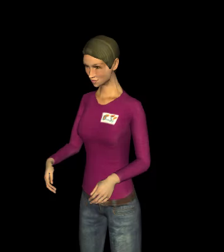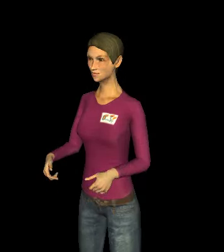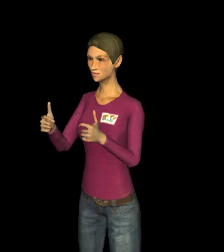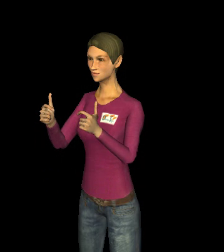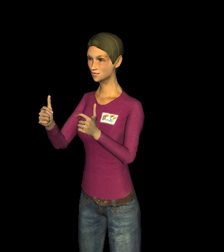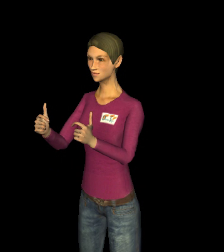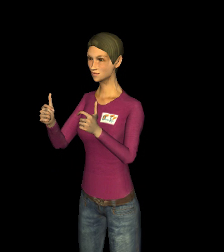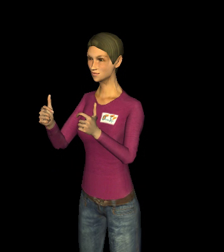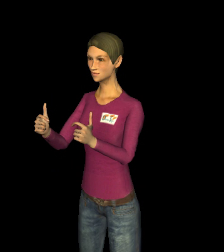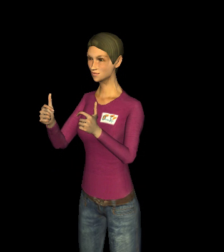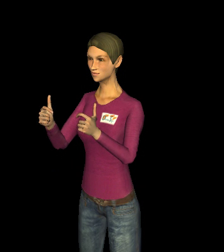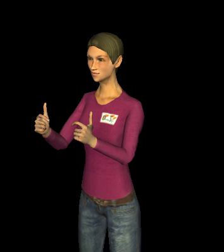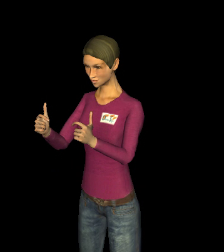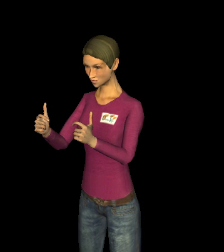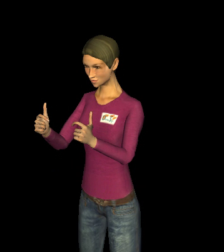محظوظ